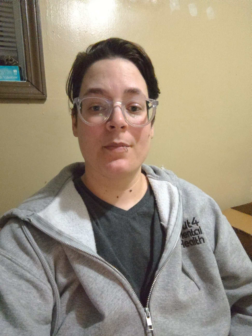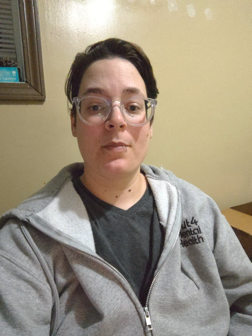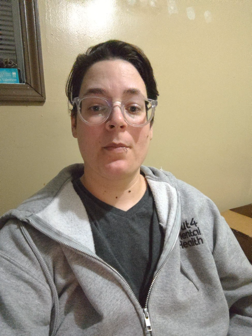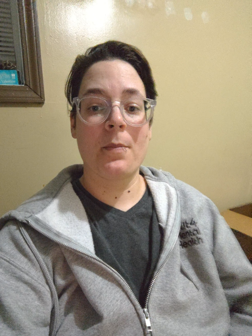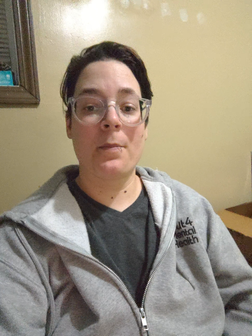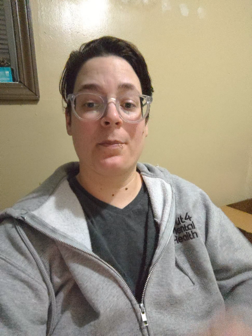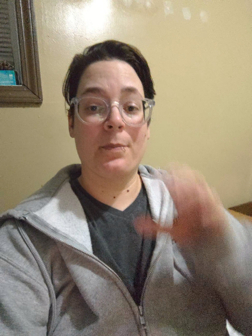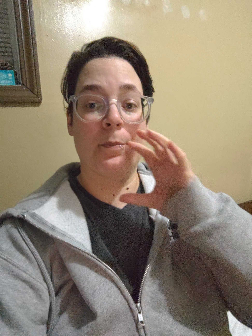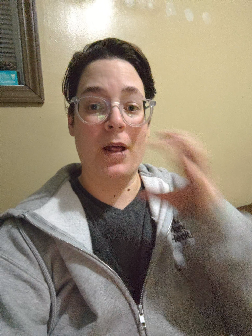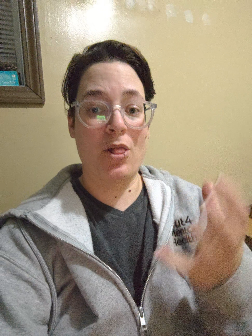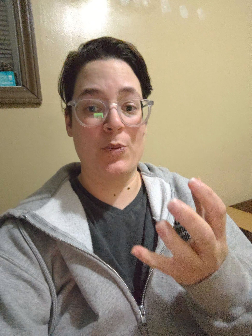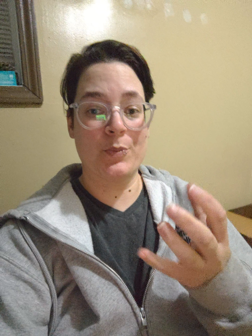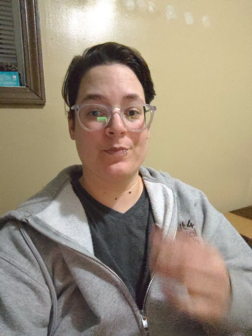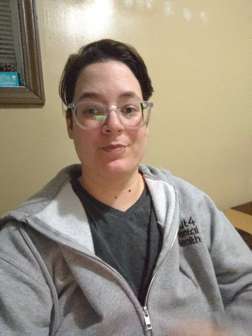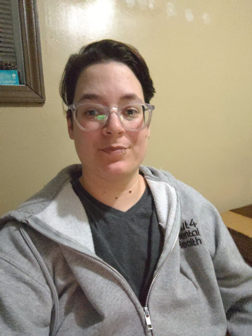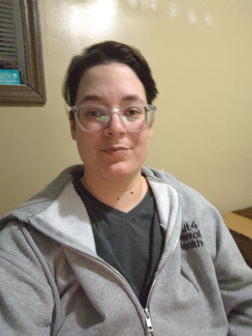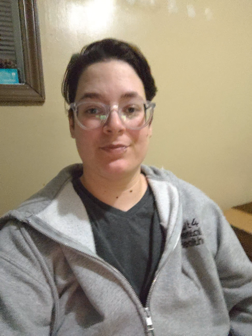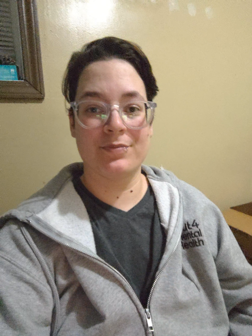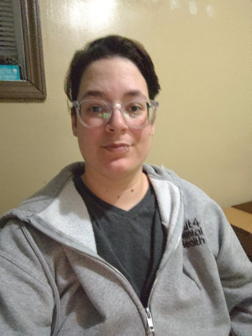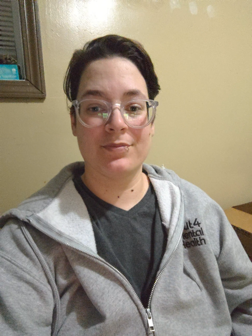balloon